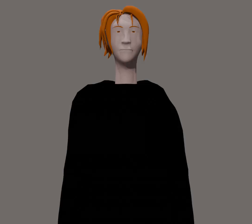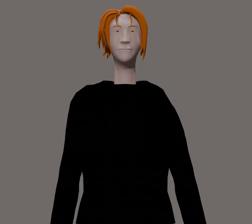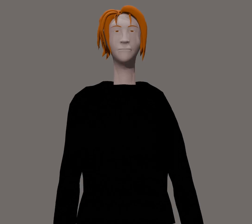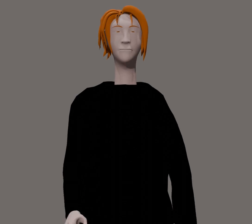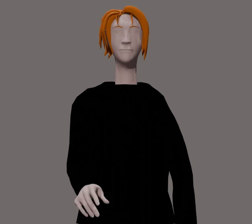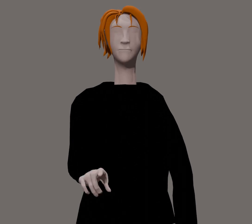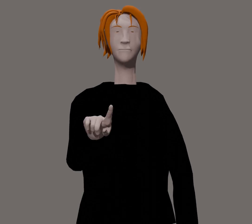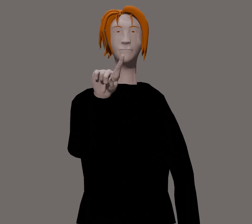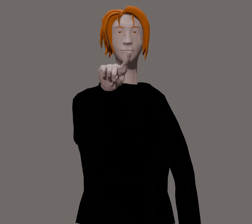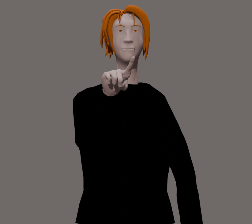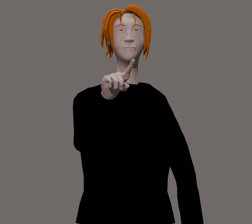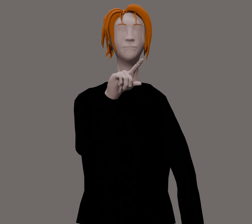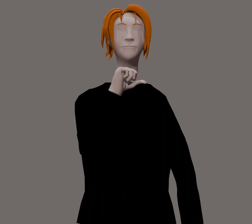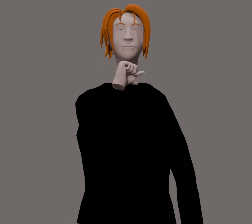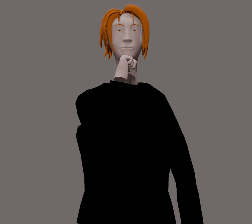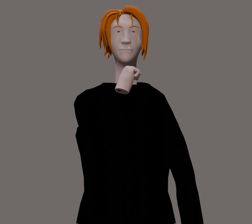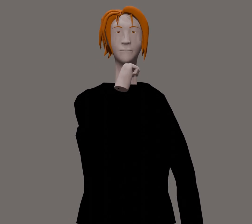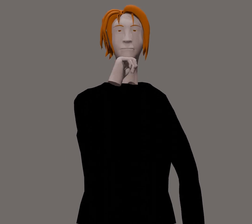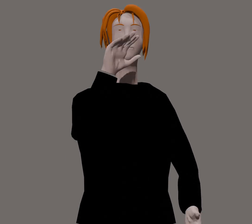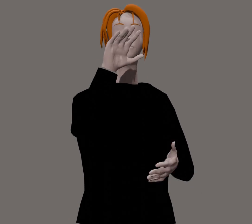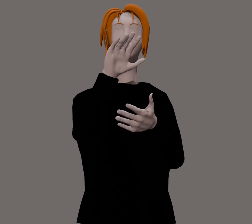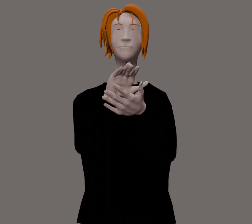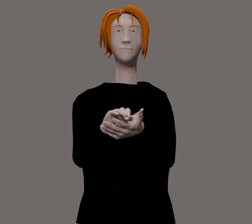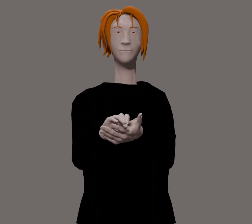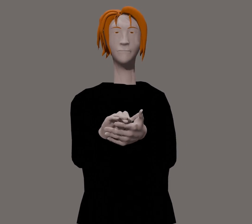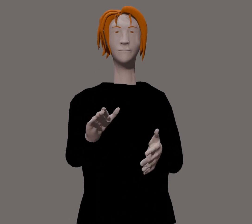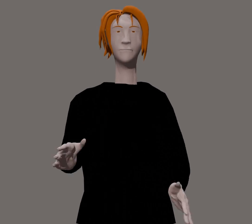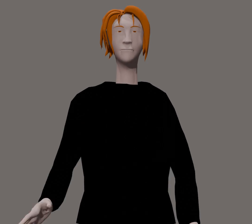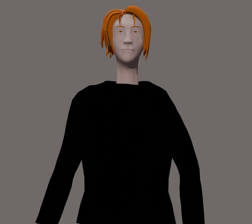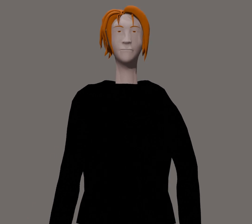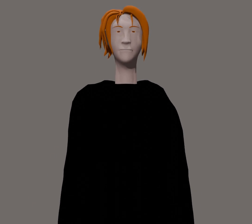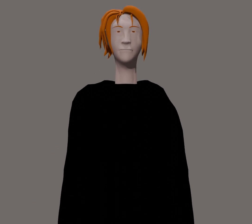Celibate